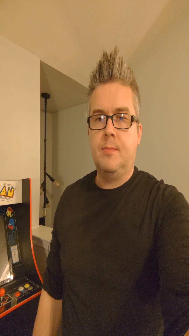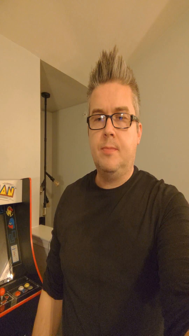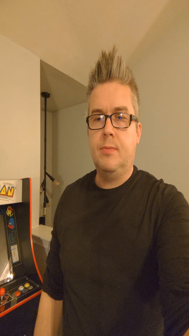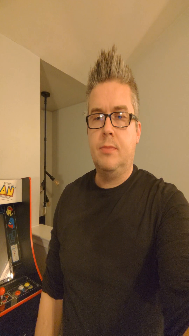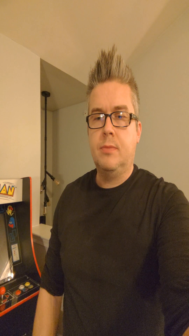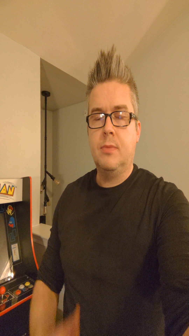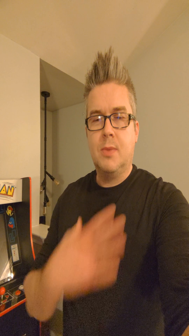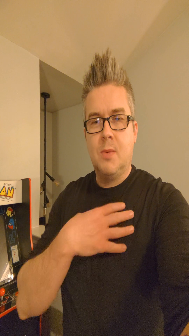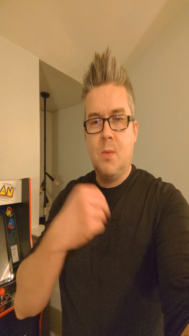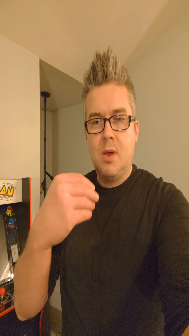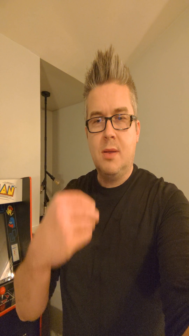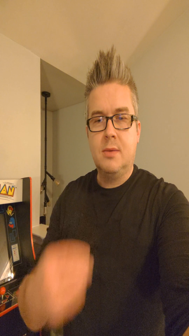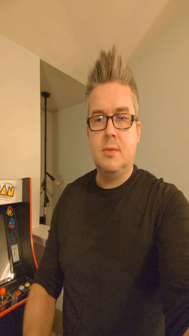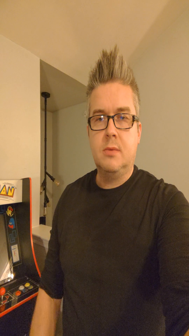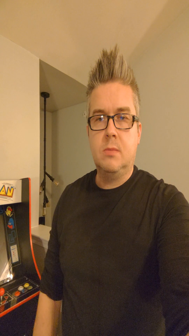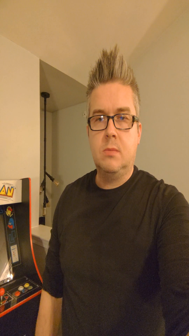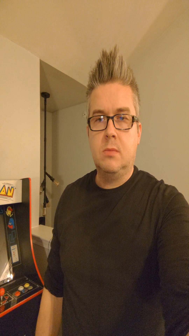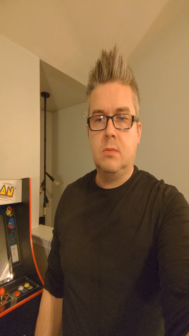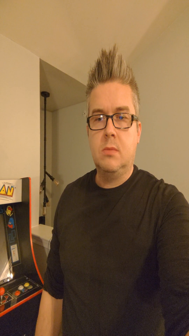white